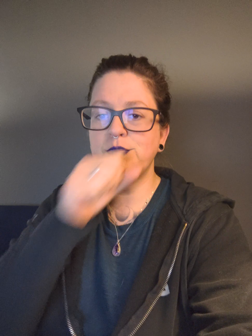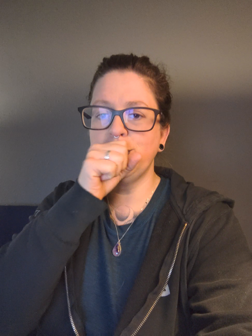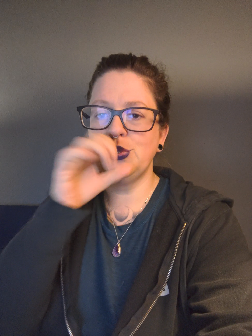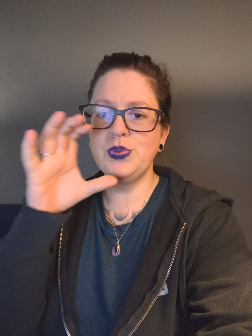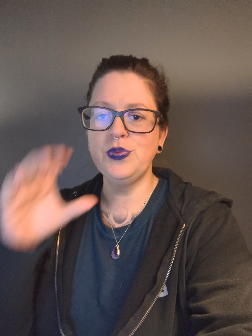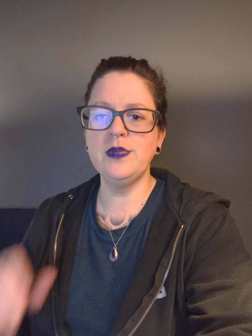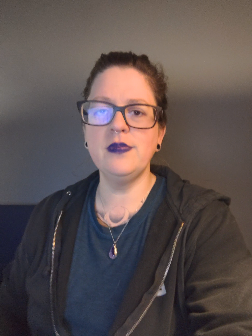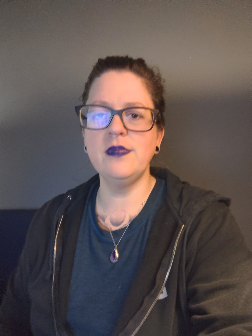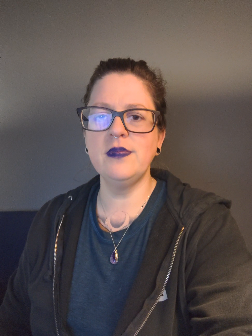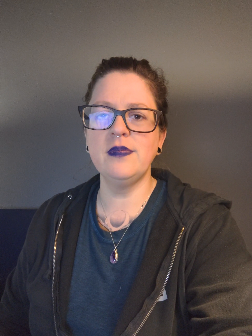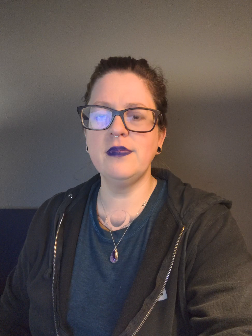balloon